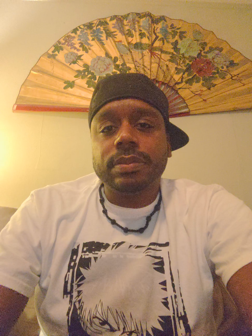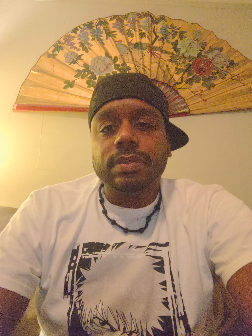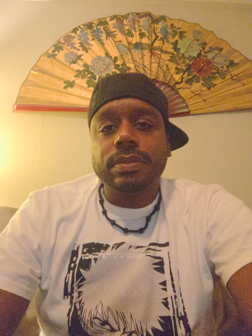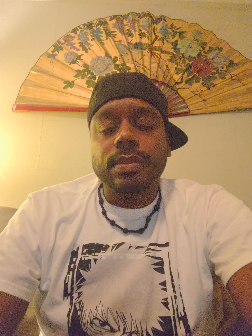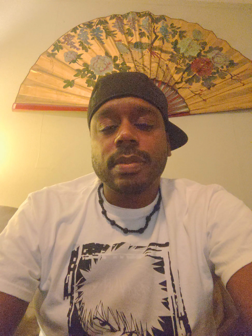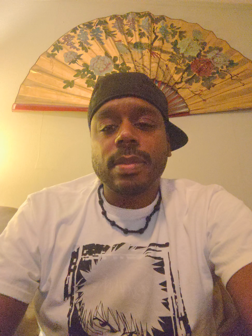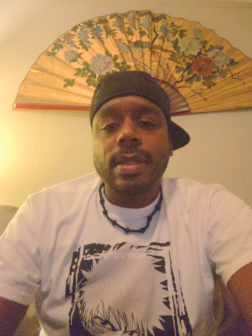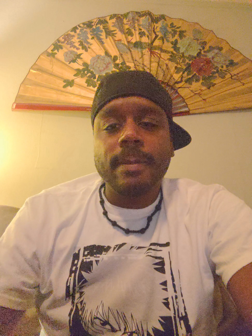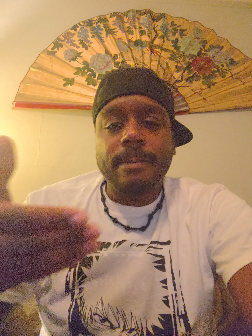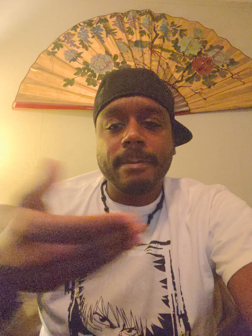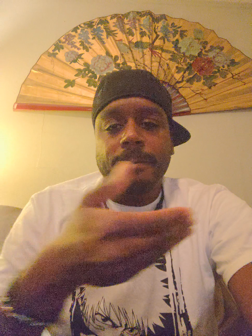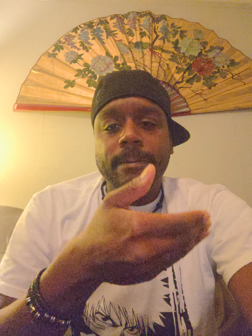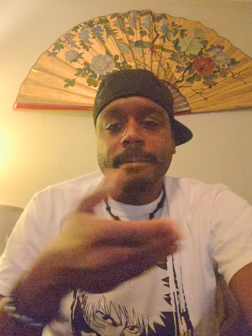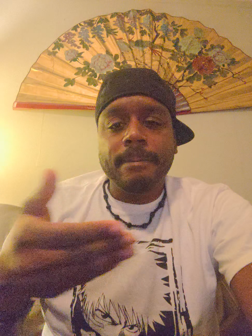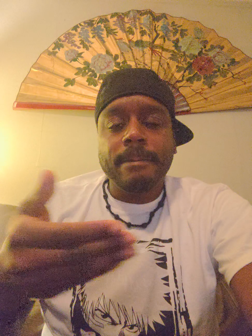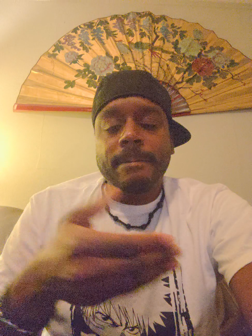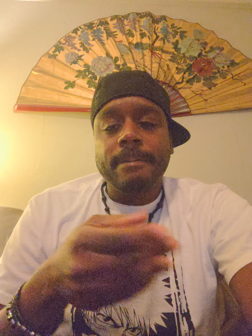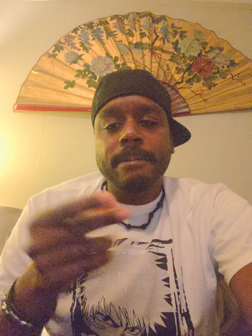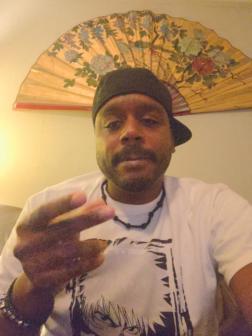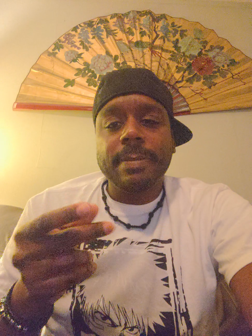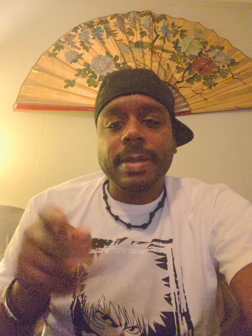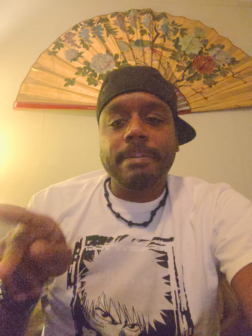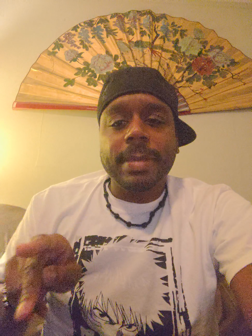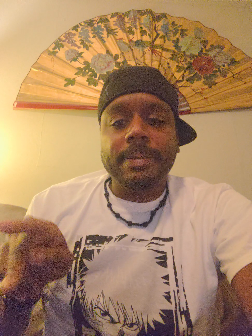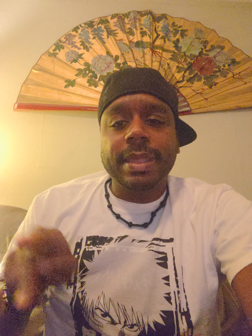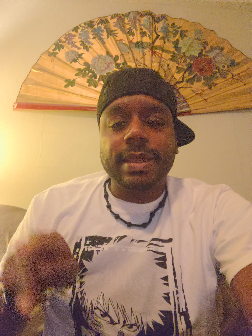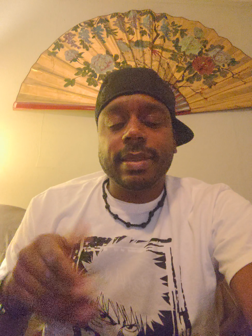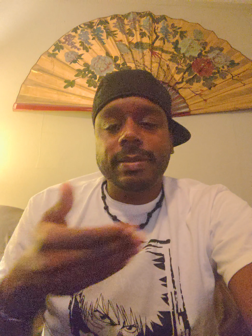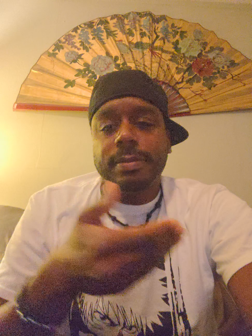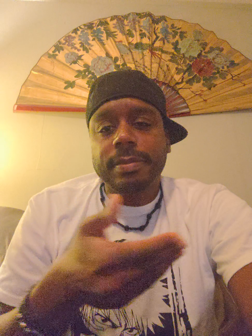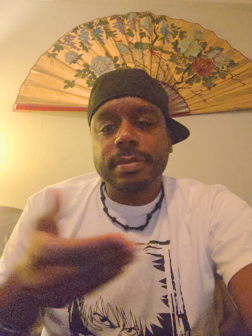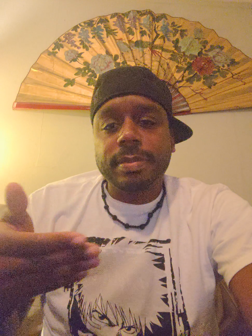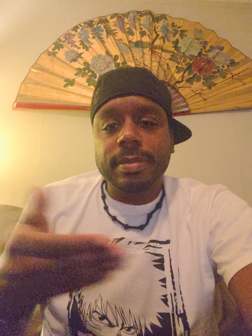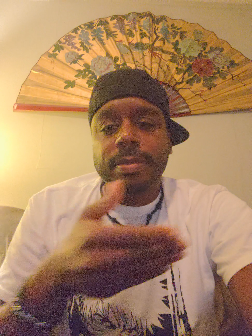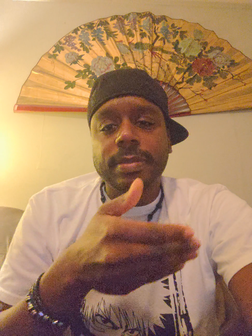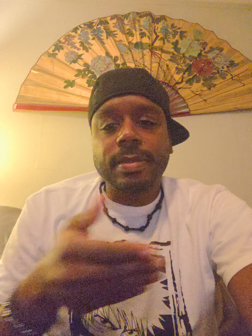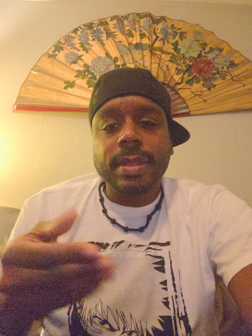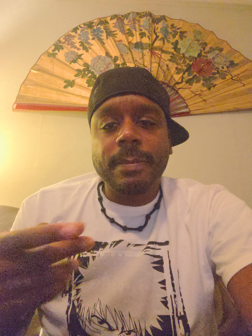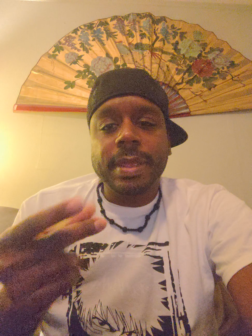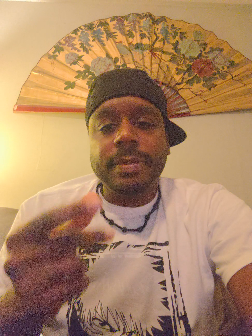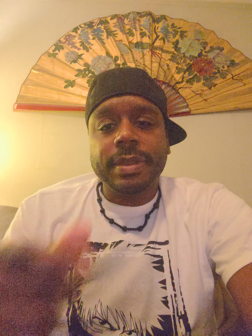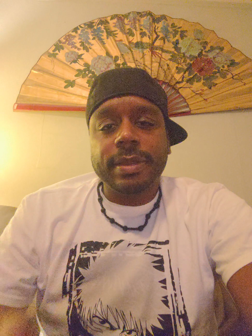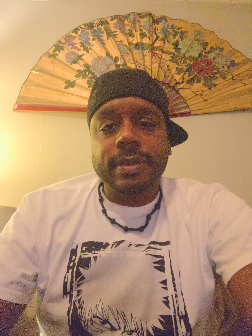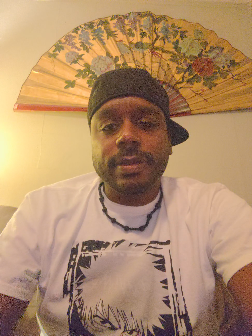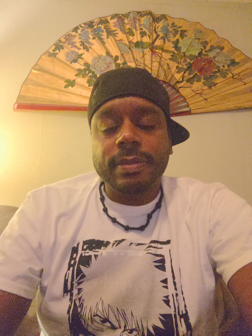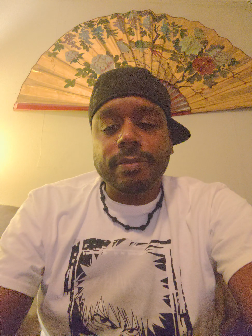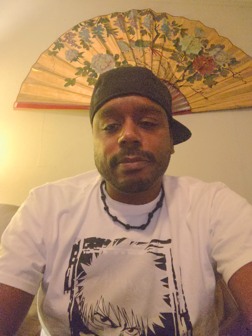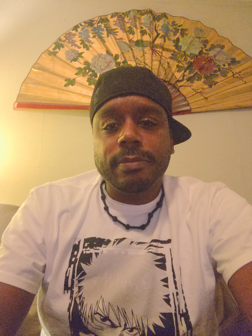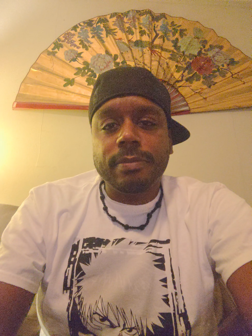puppy